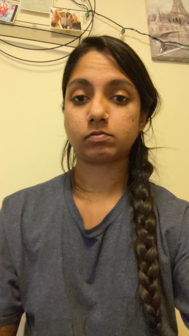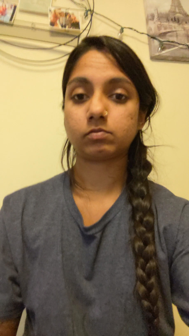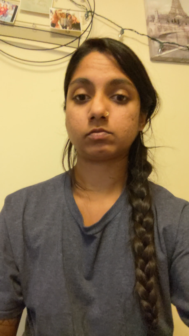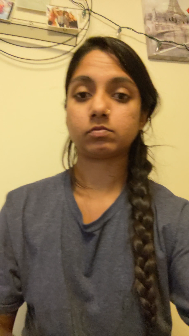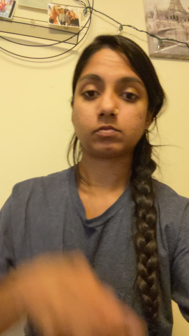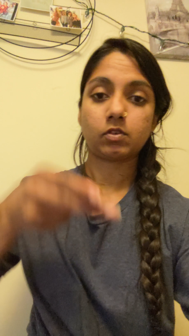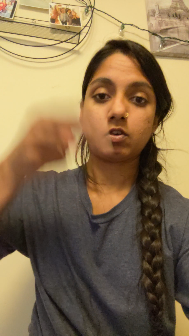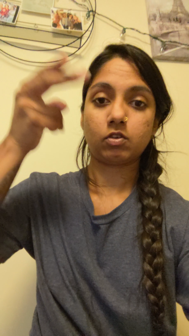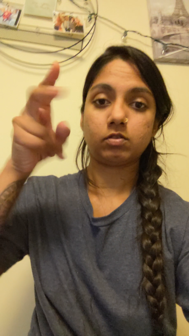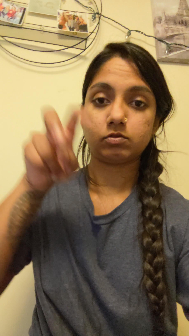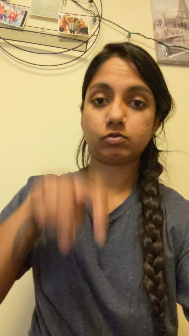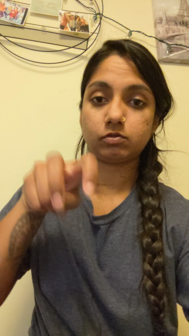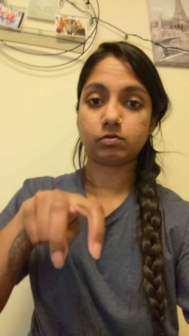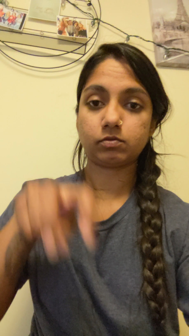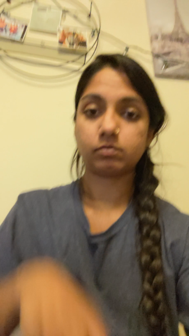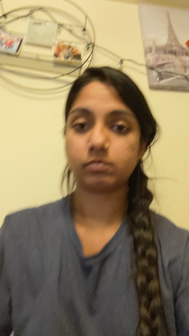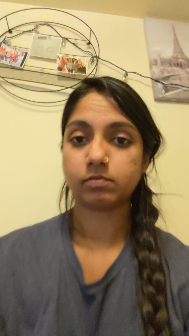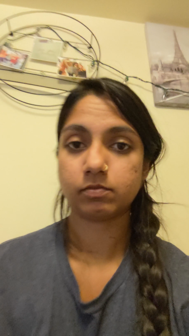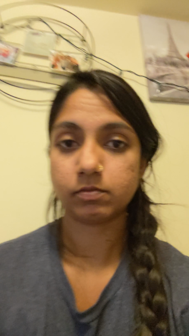high chair